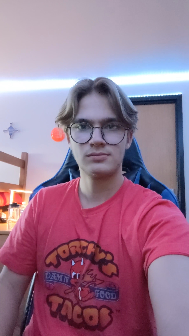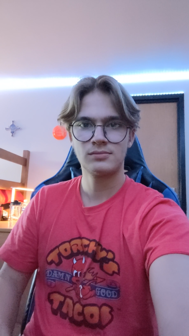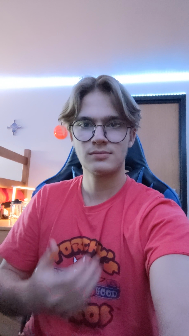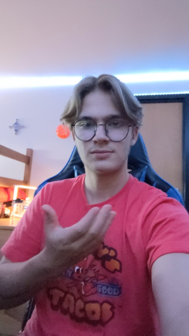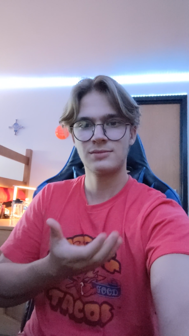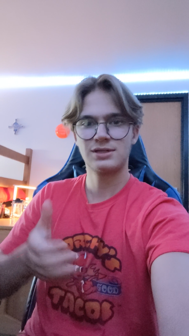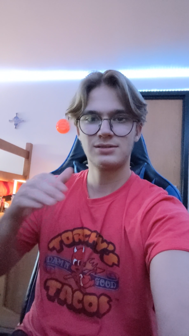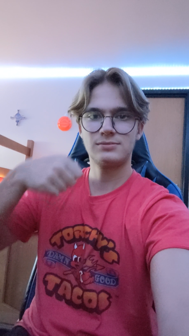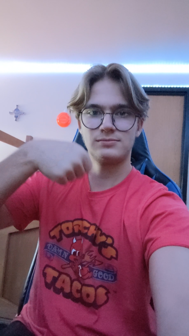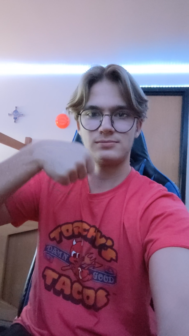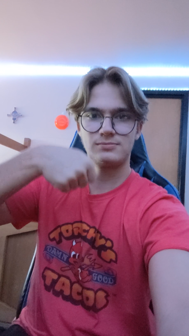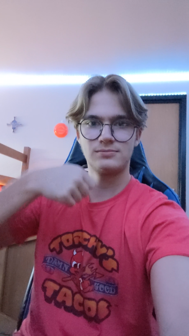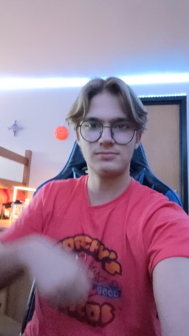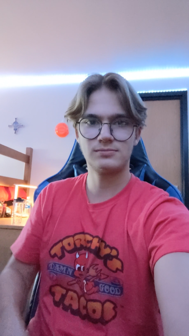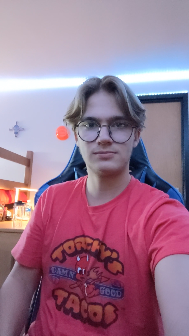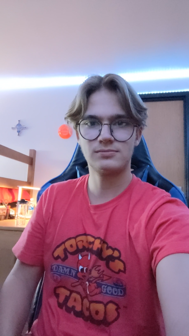basket